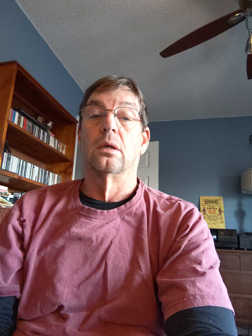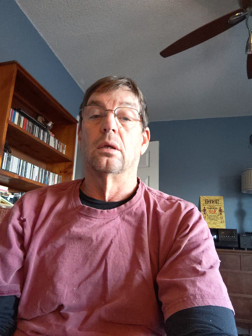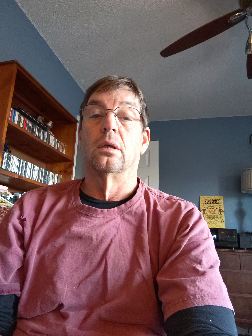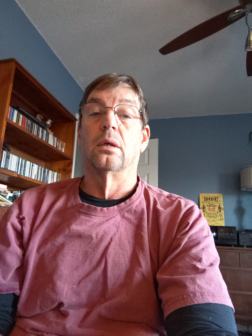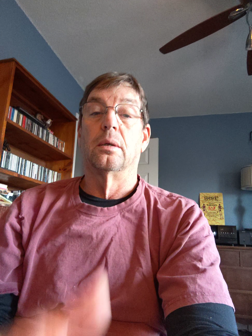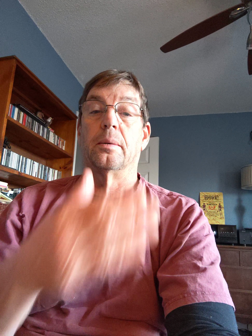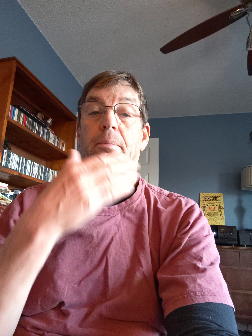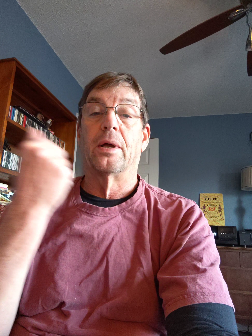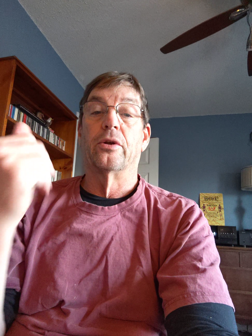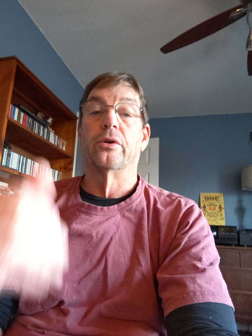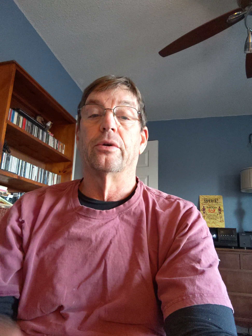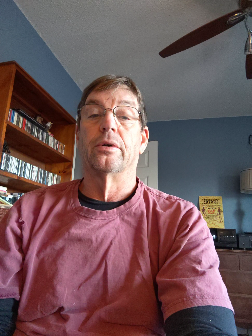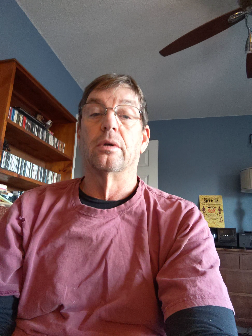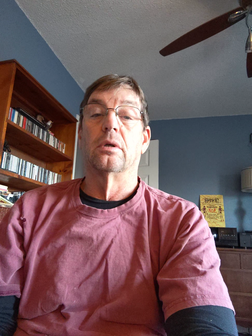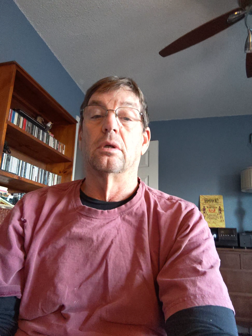better